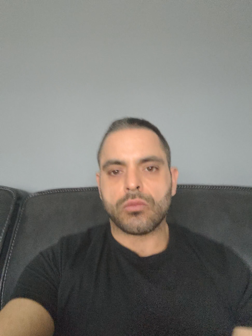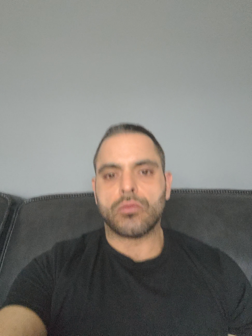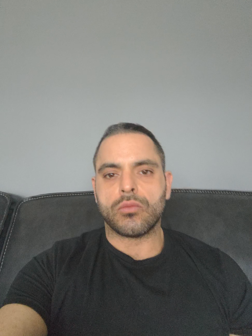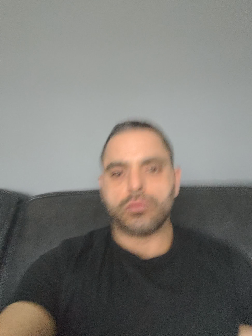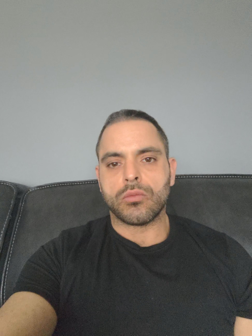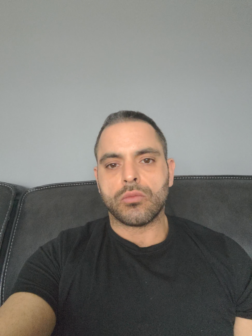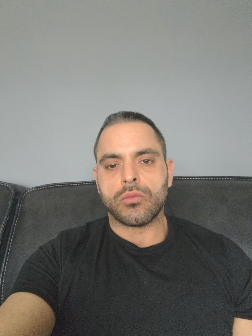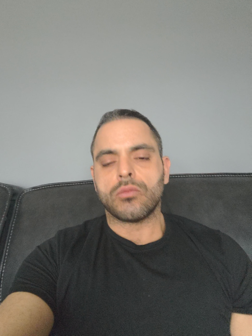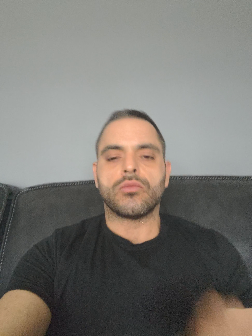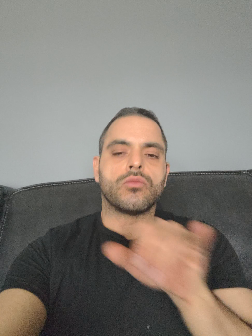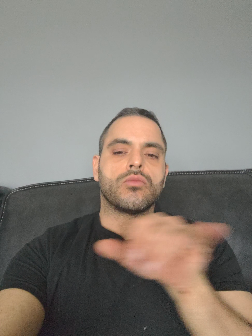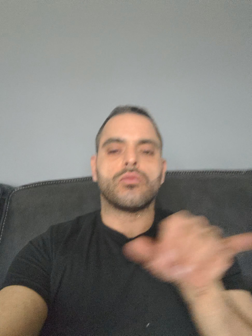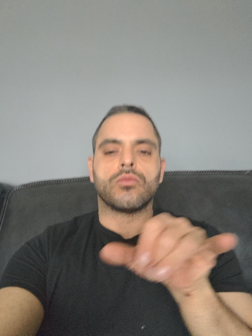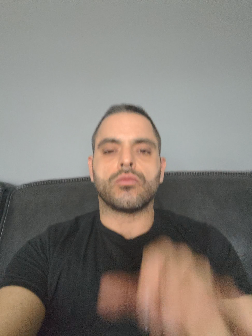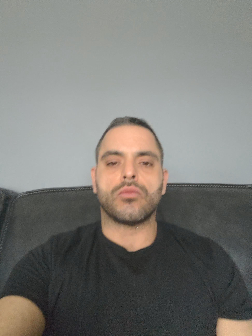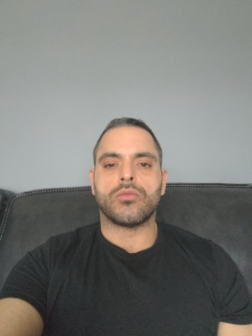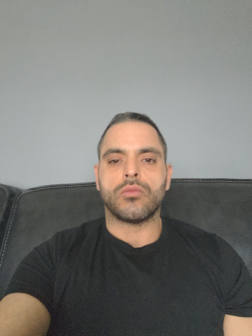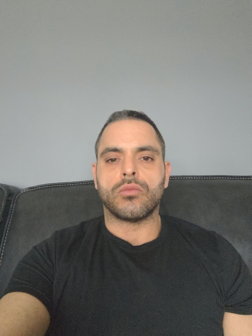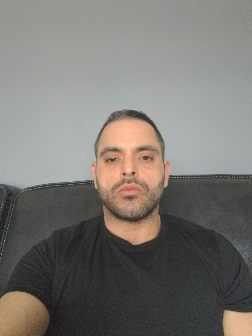same